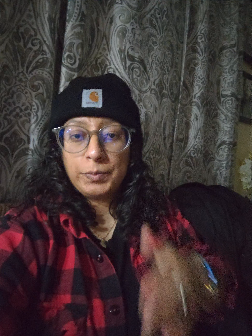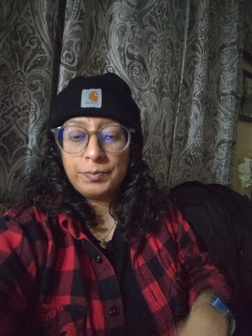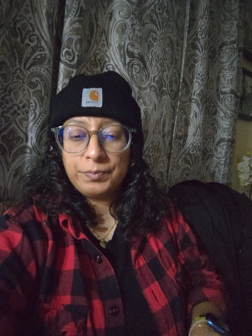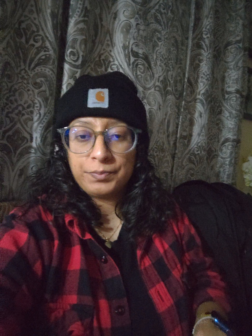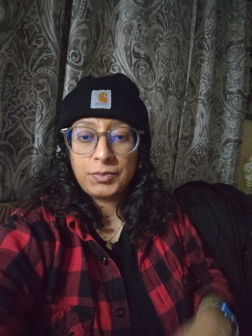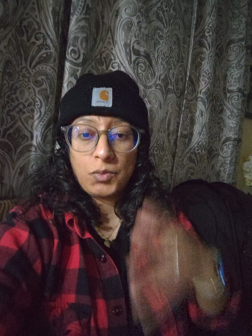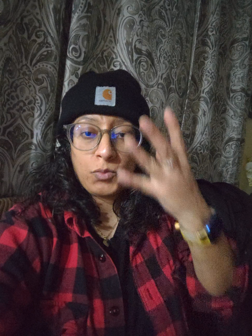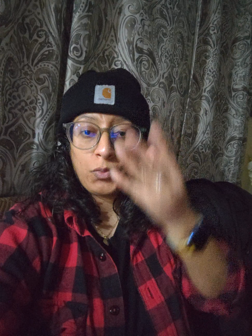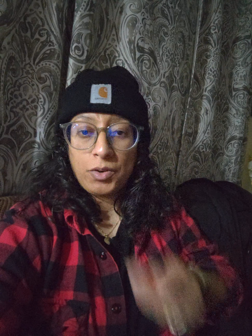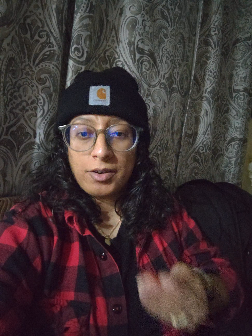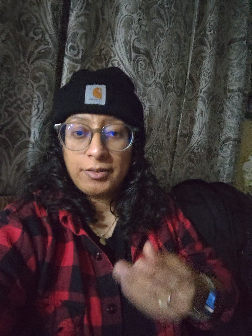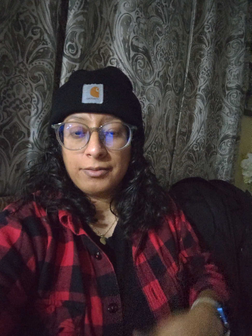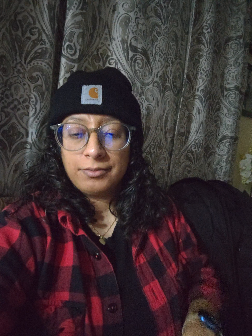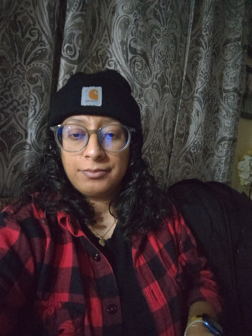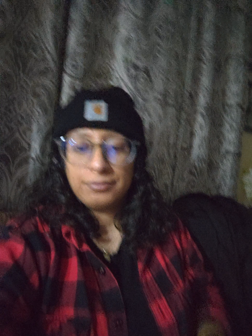wet